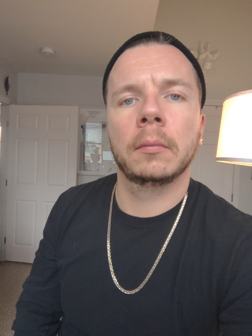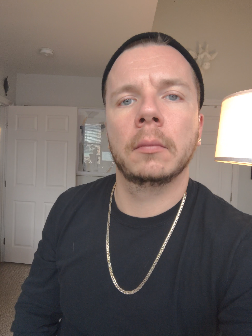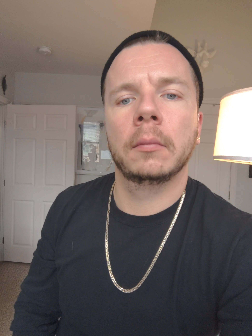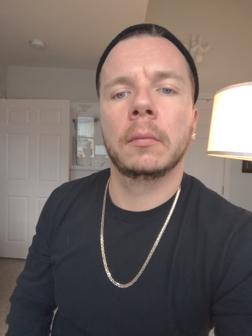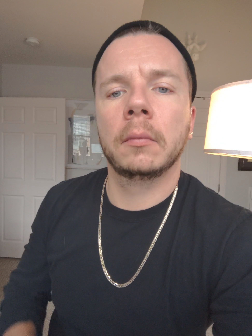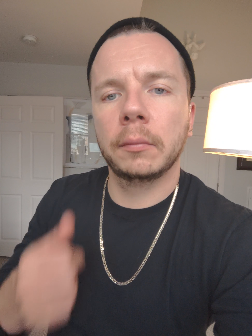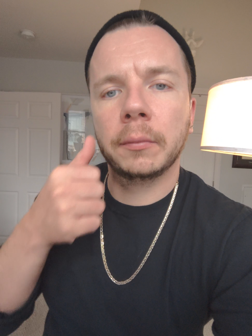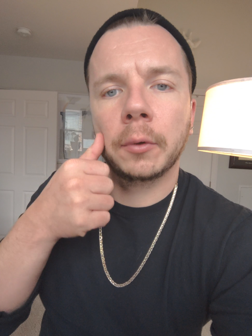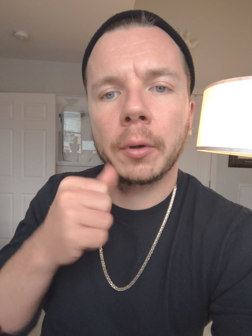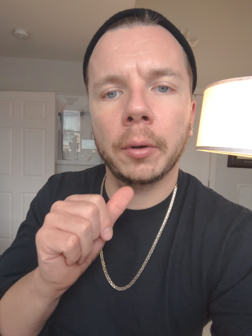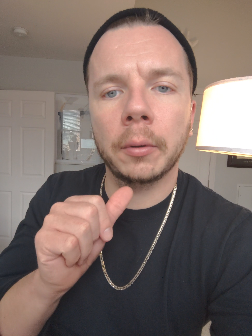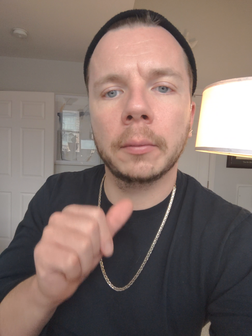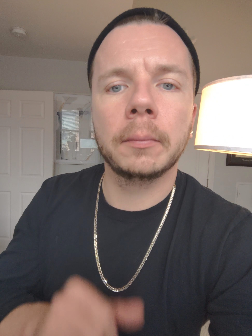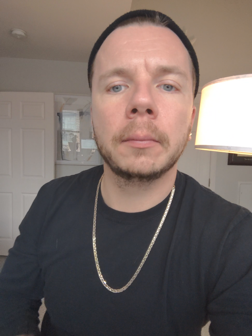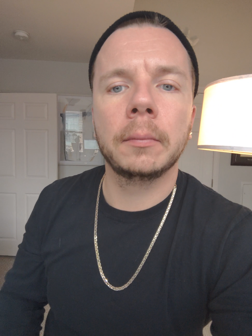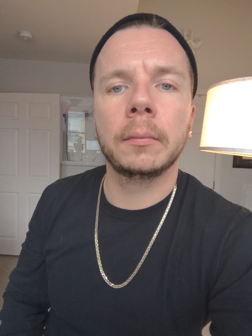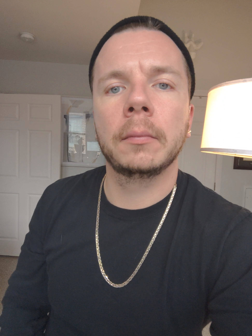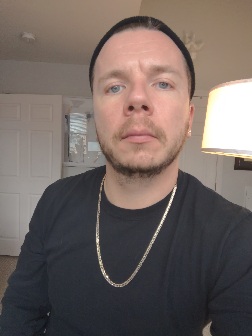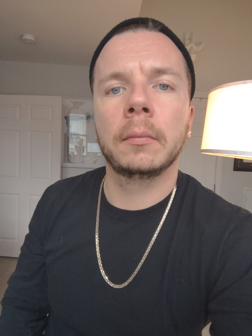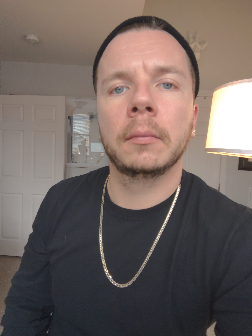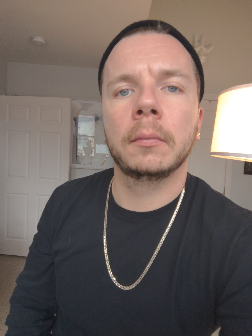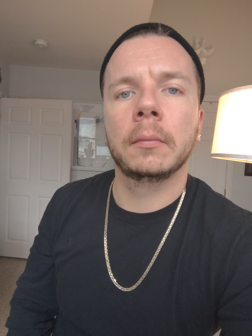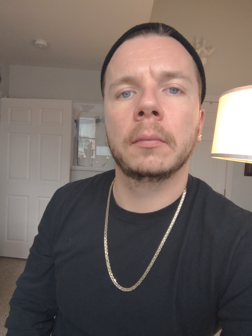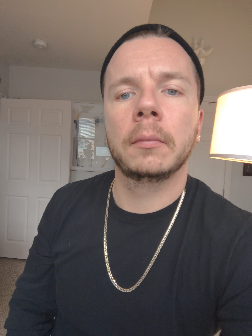girl